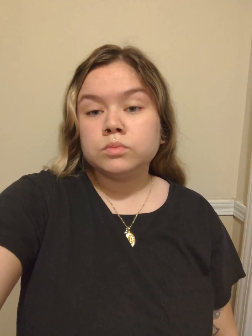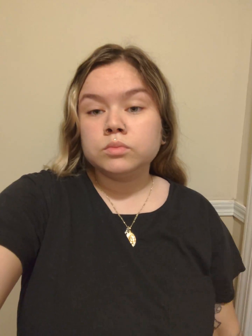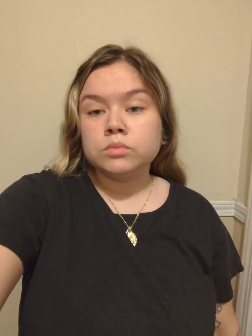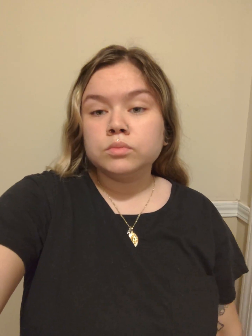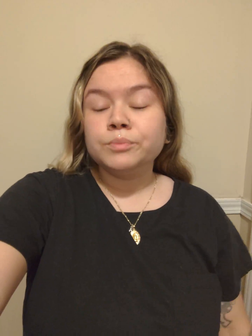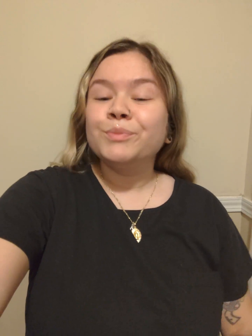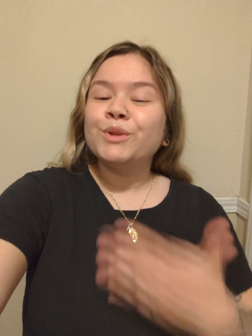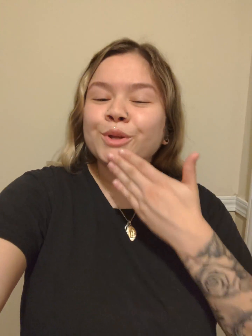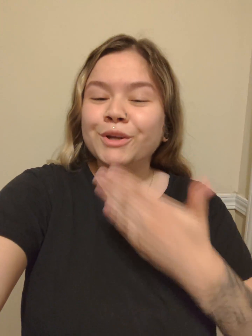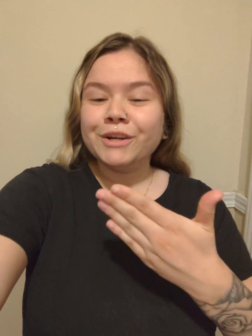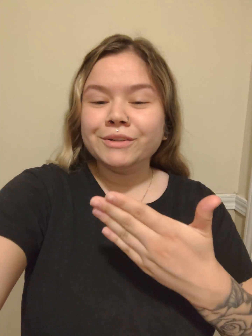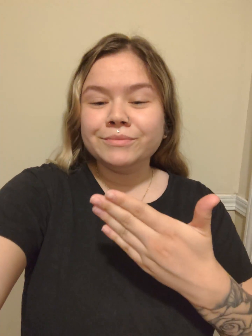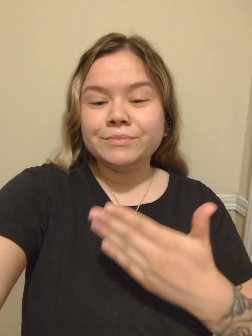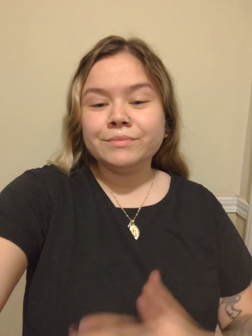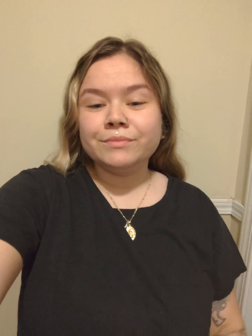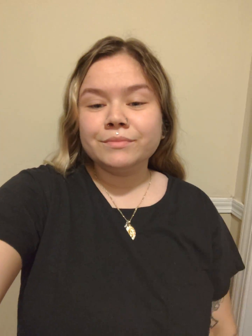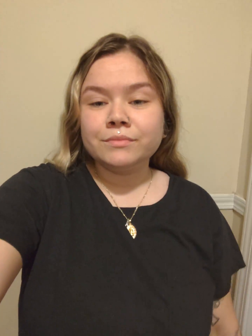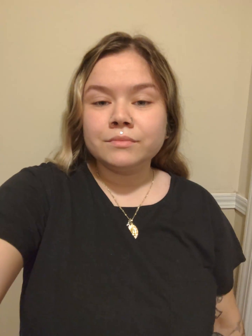good